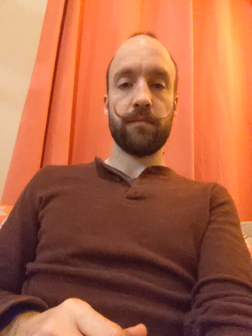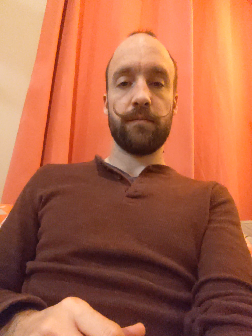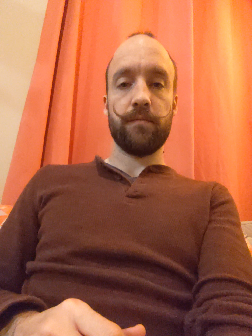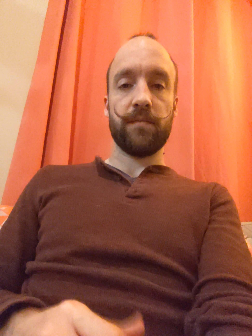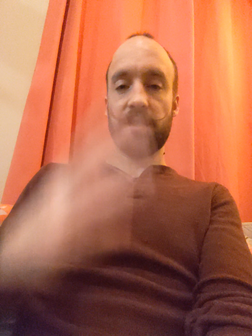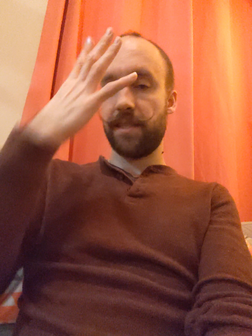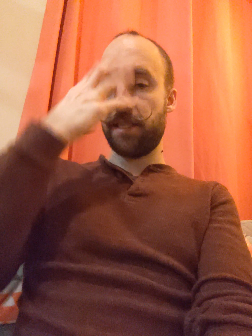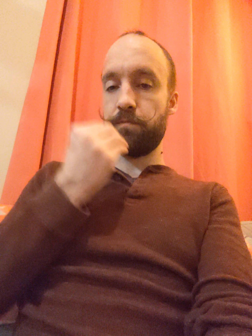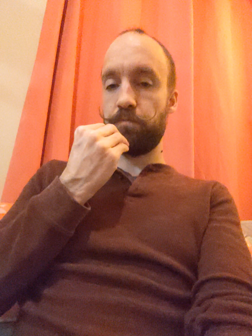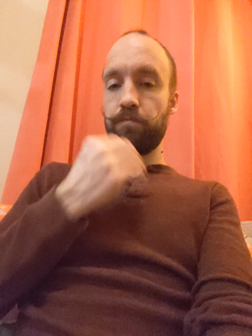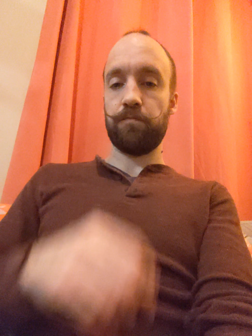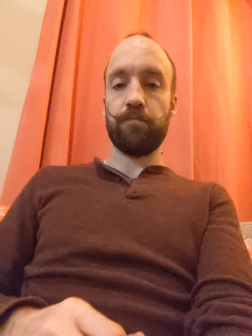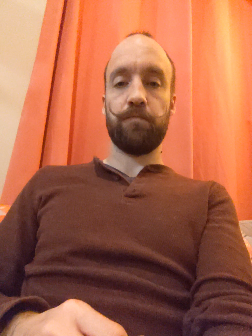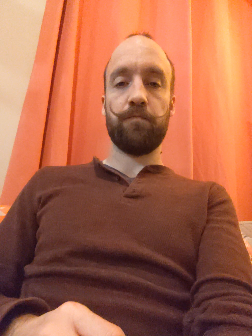sleep